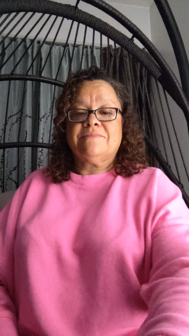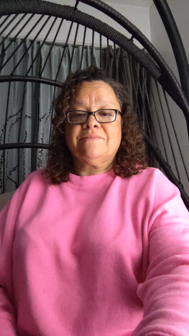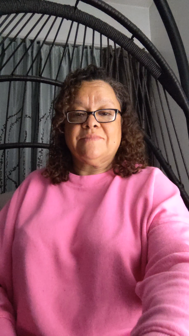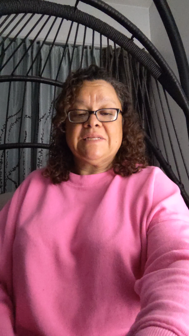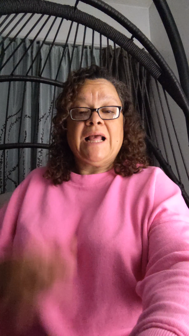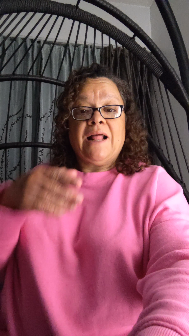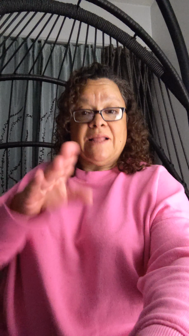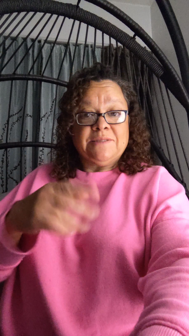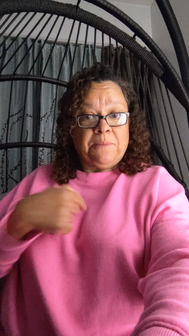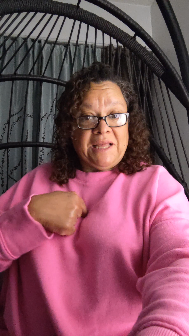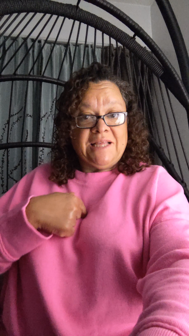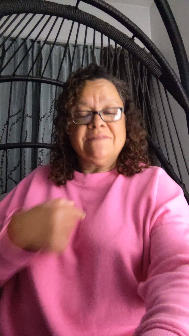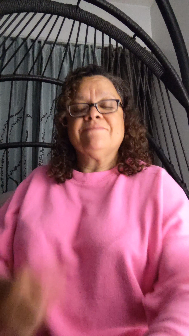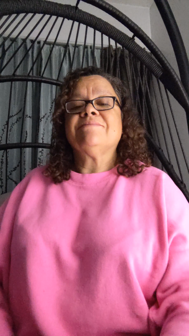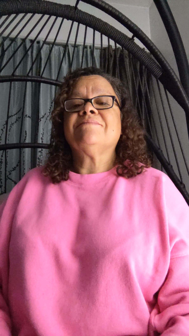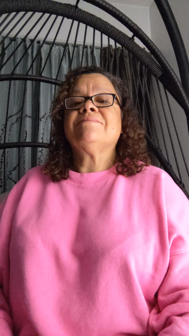let me